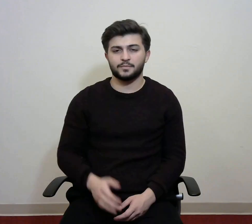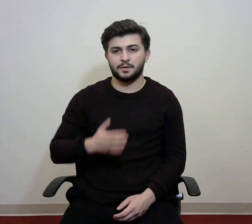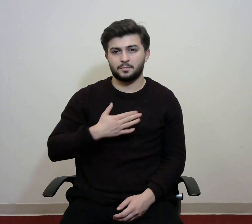mən